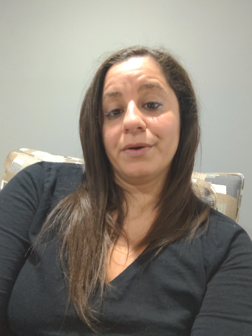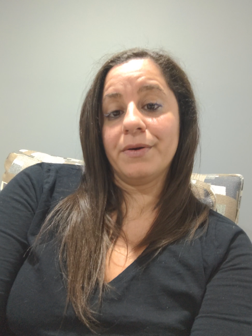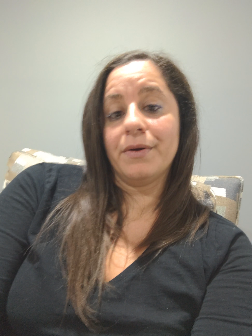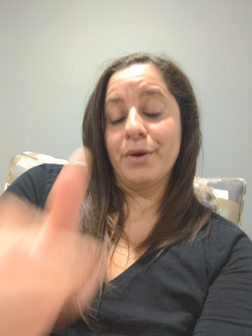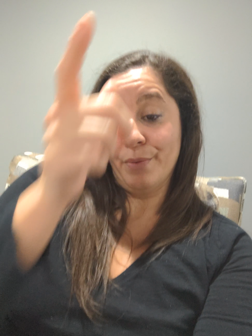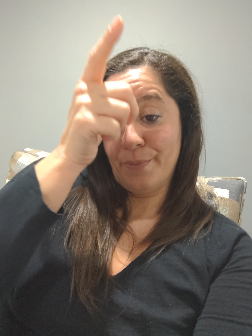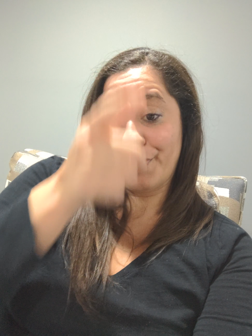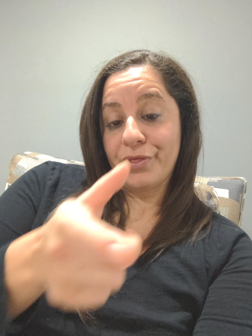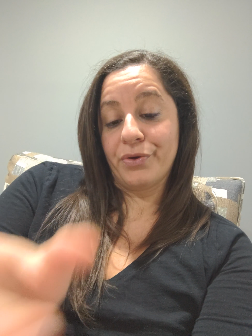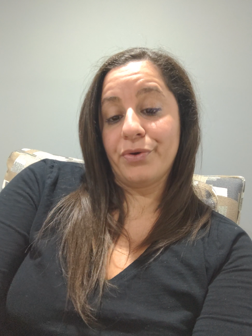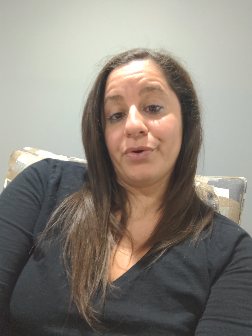brother